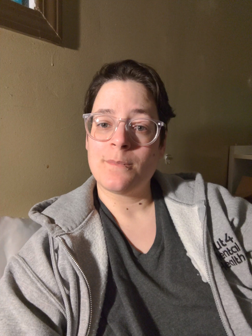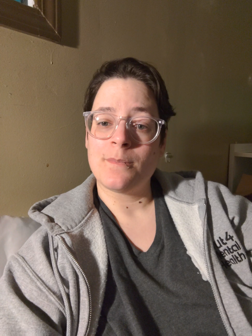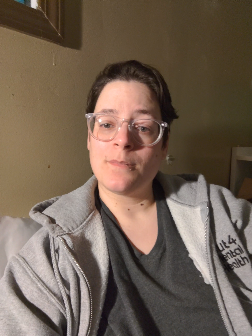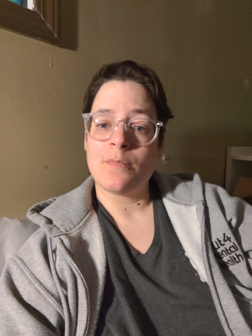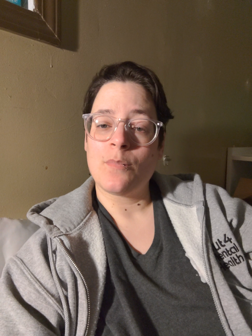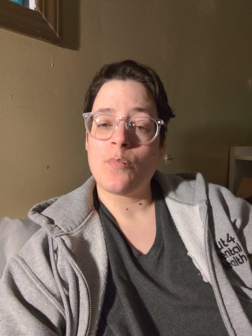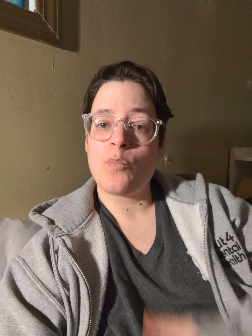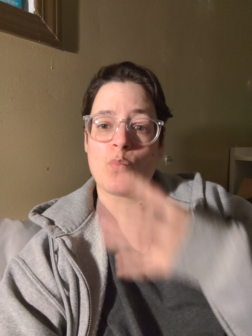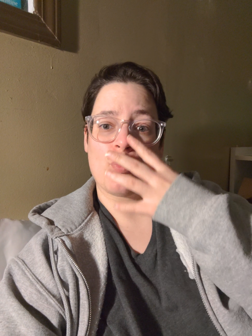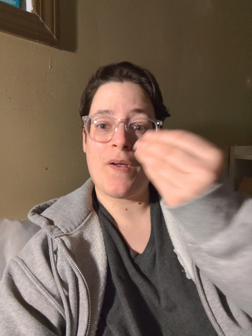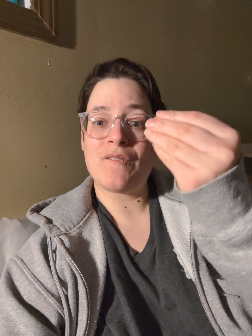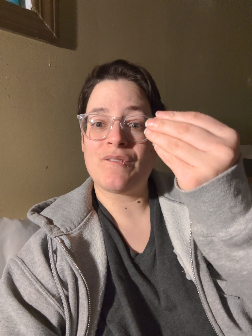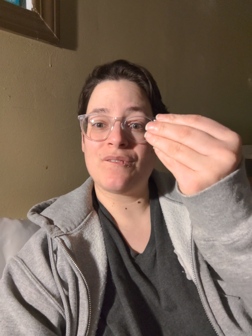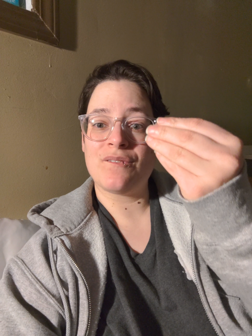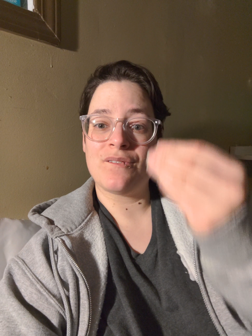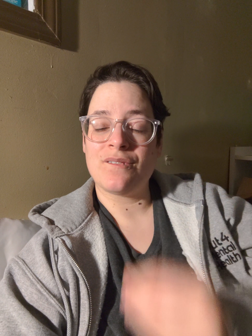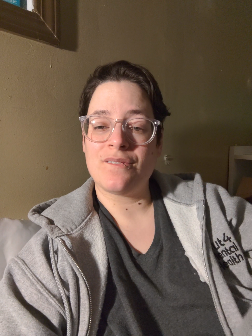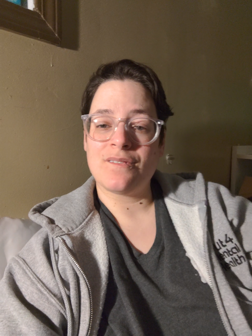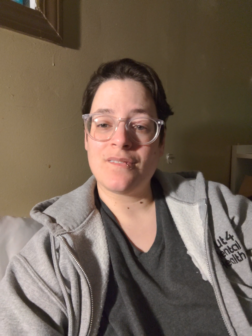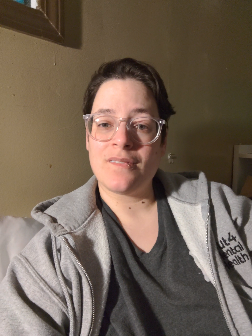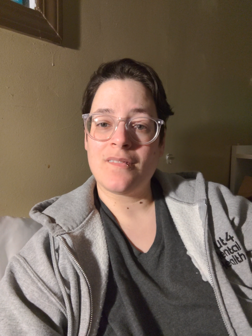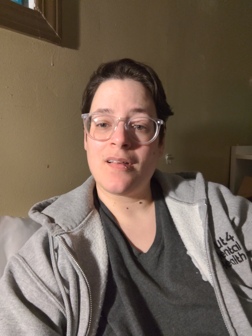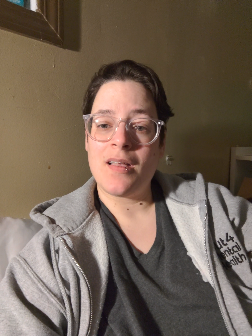wolf